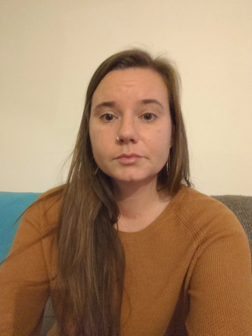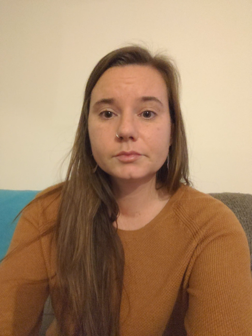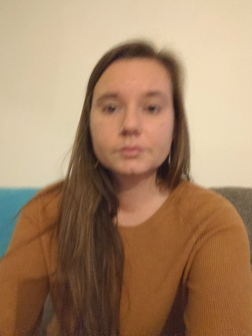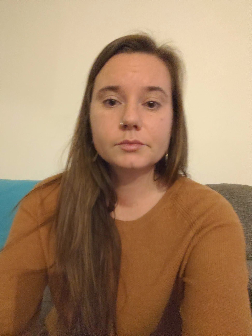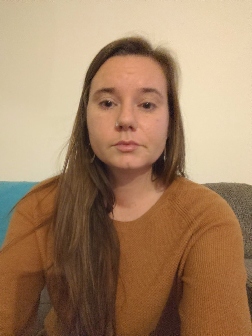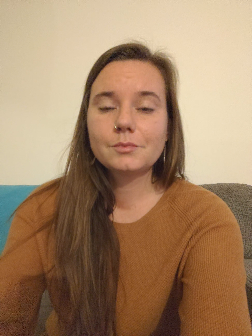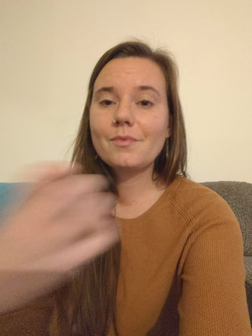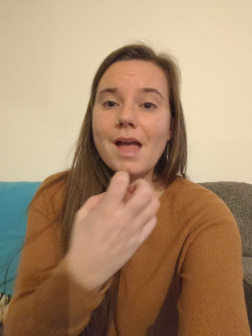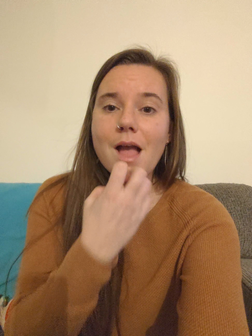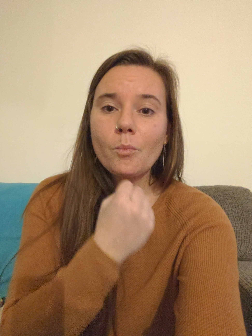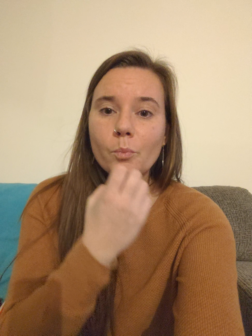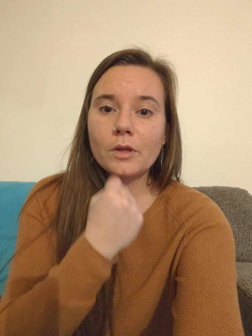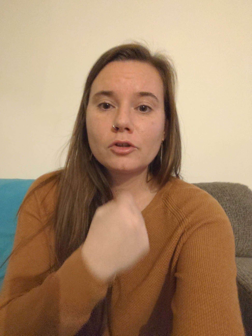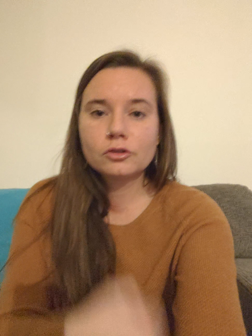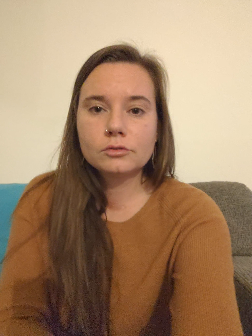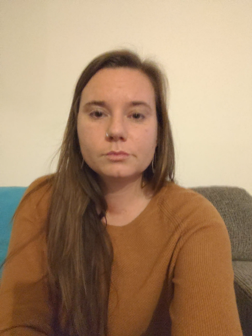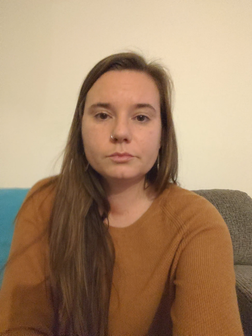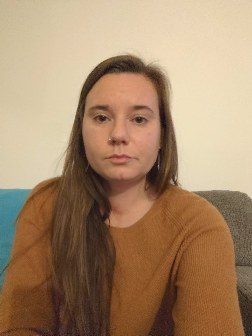underwear